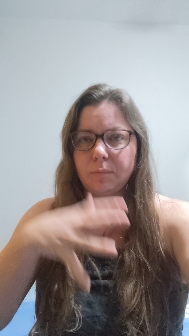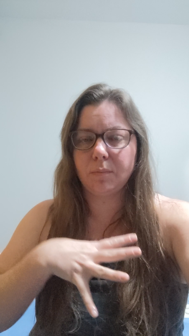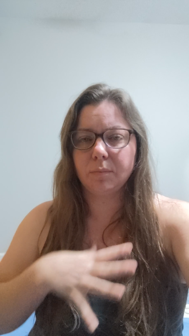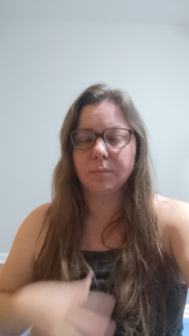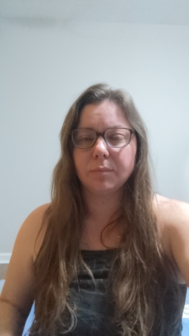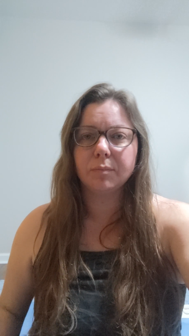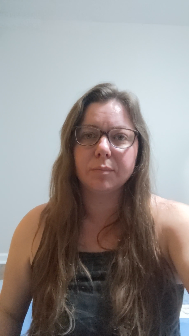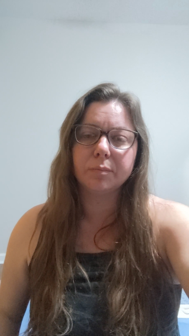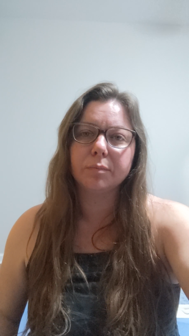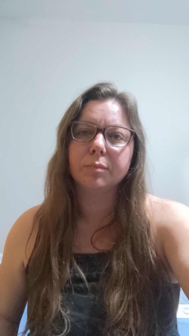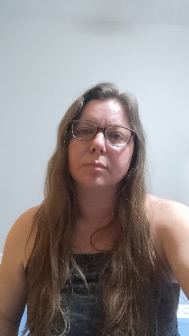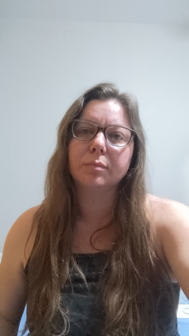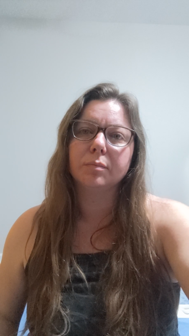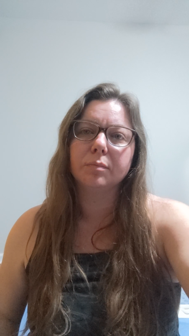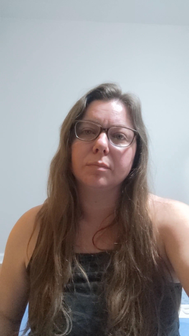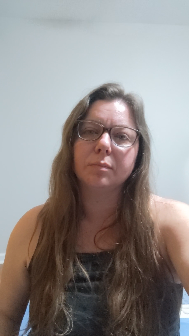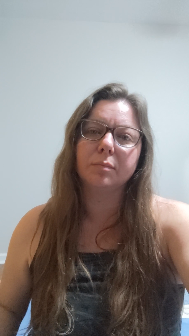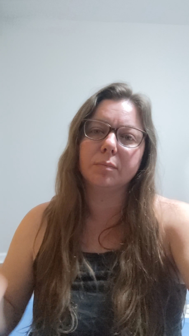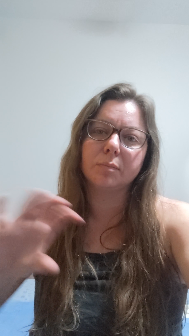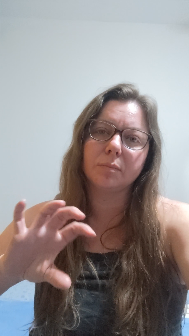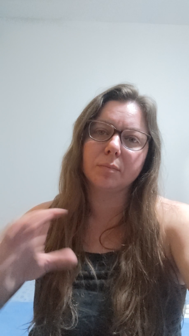dump